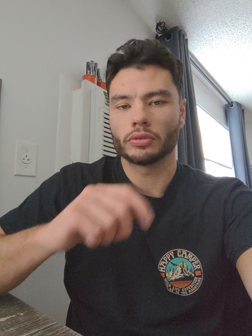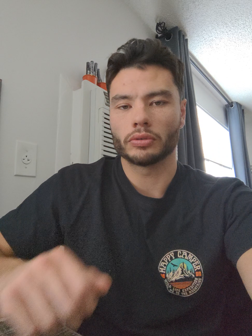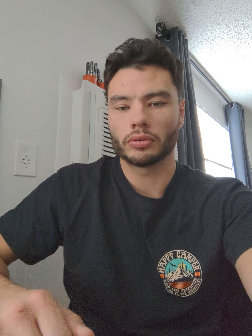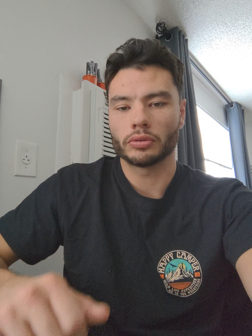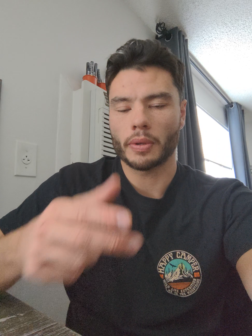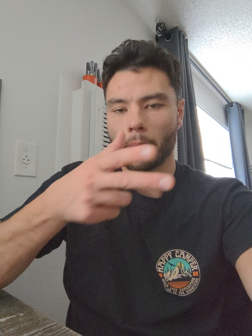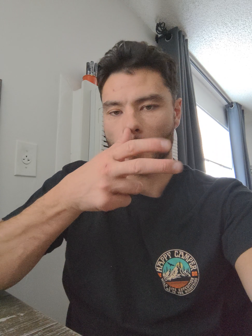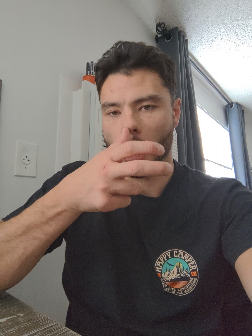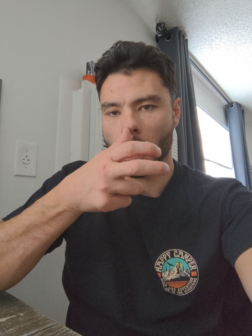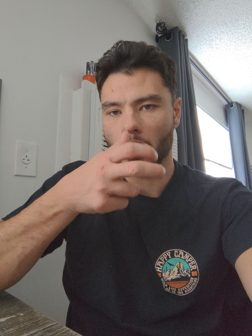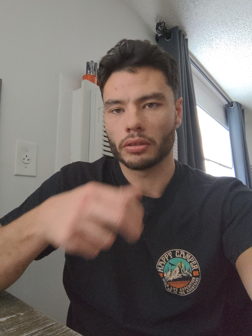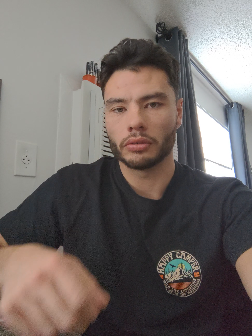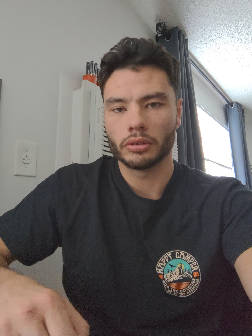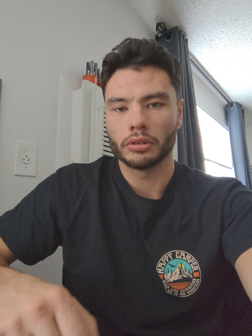bug